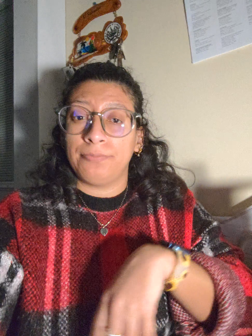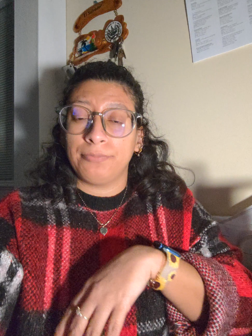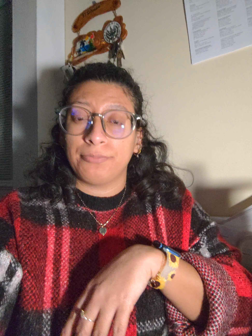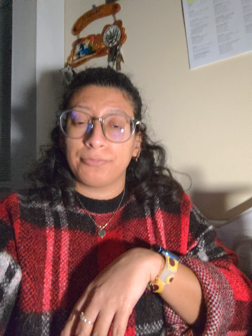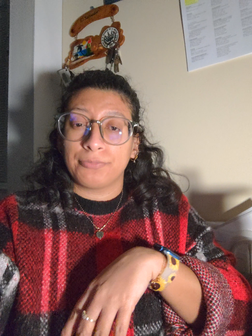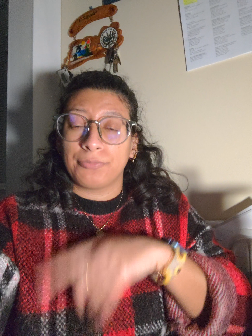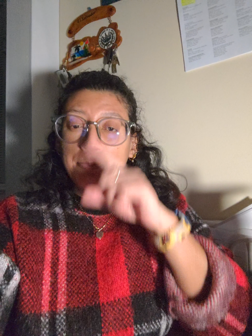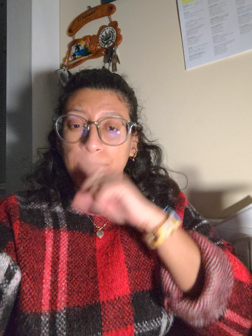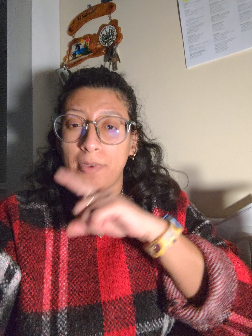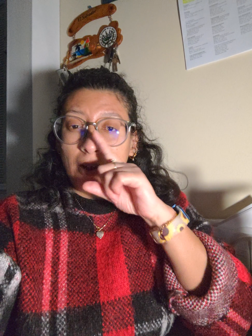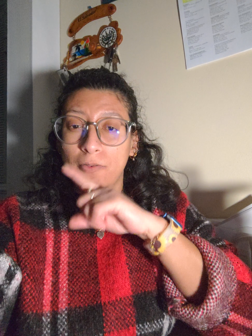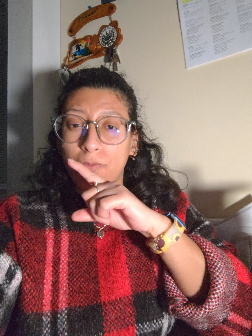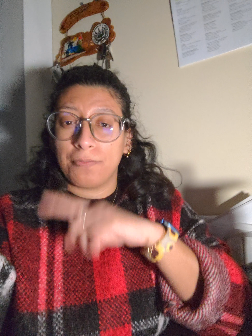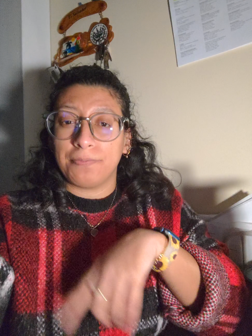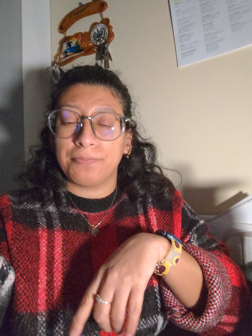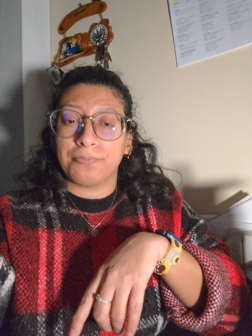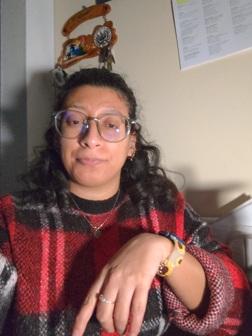mouse